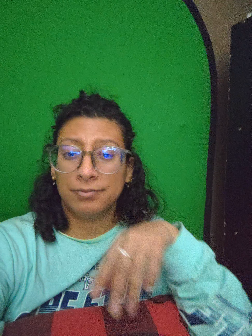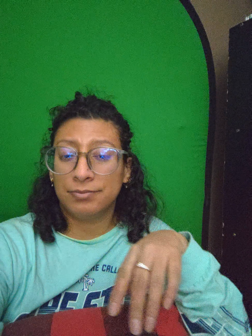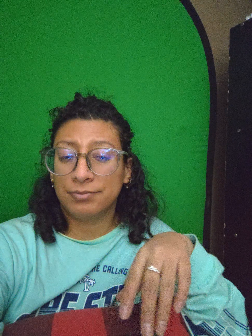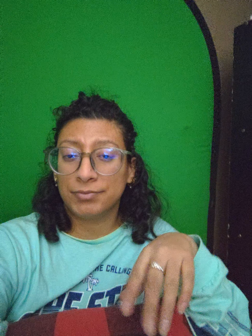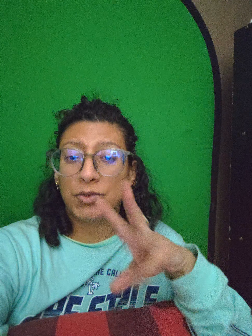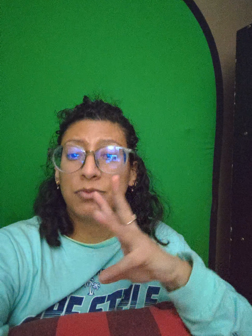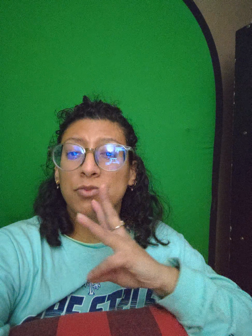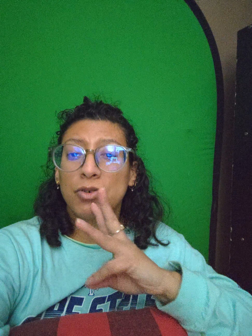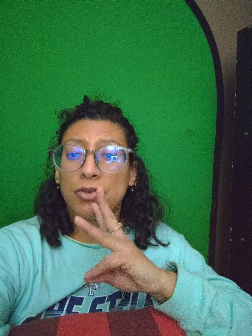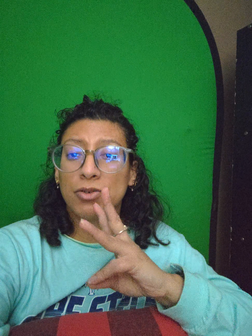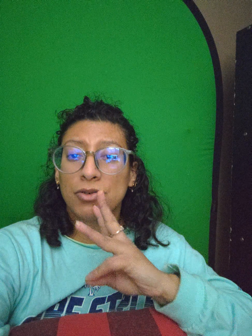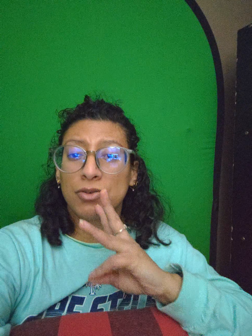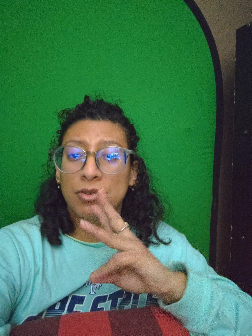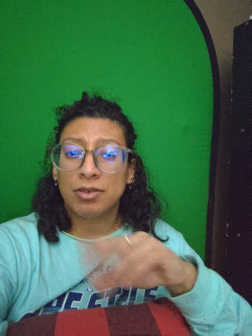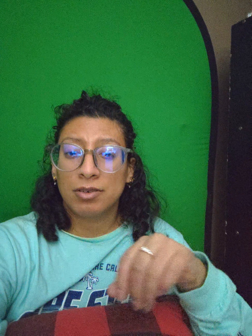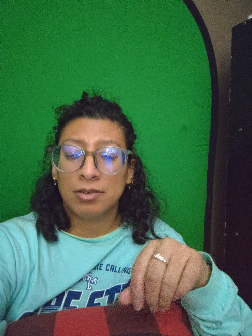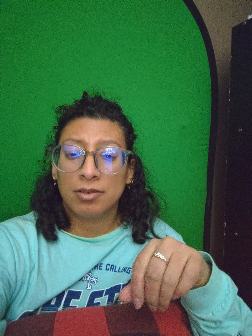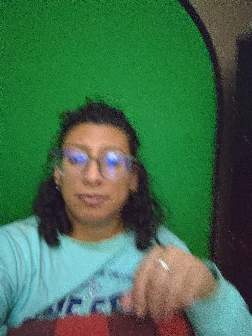water